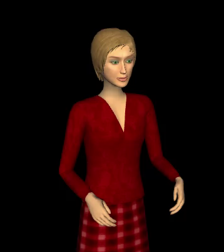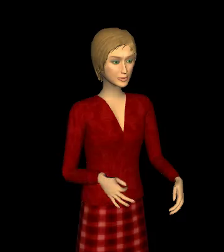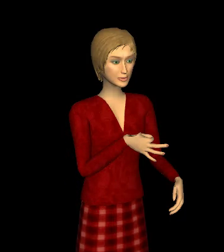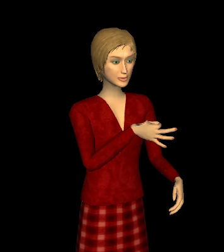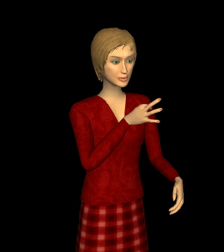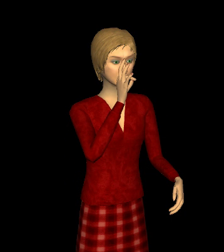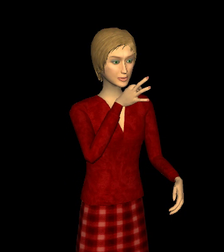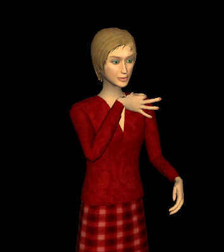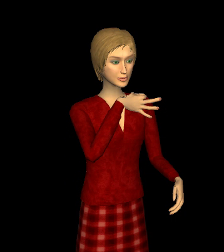فنجان